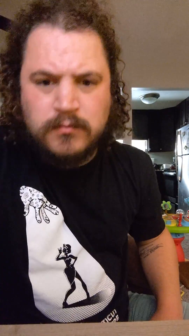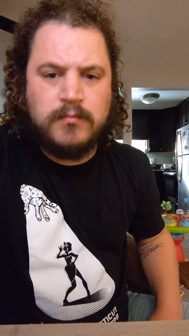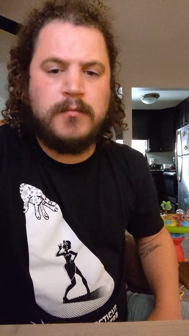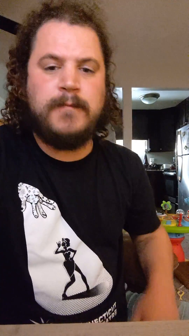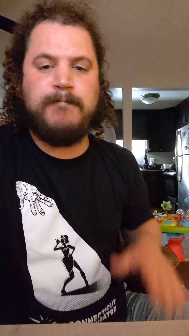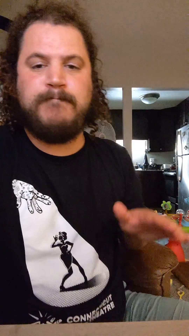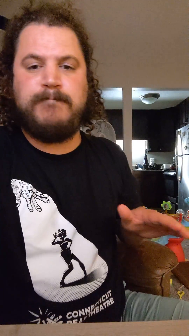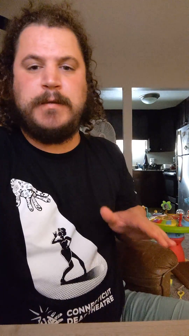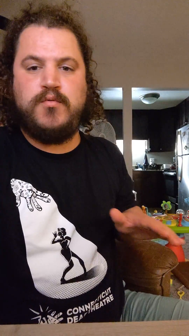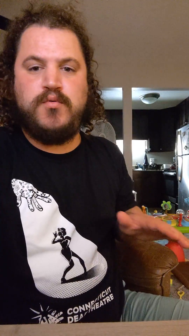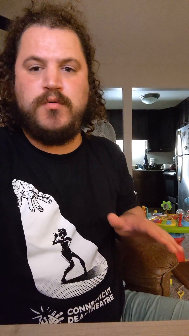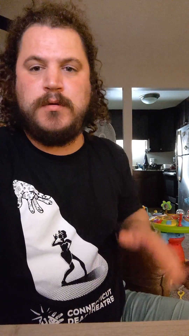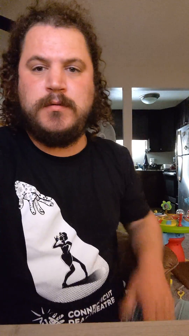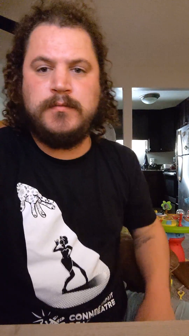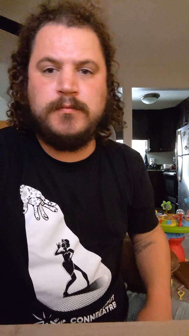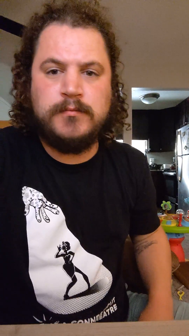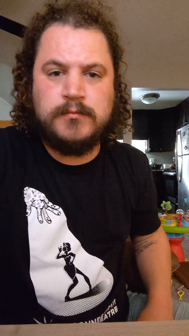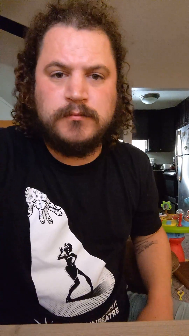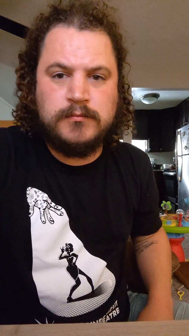penguin